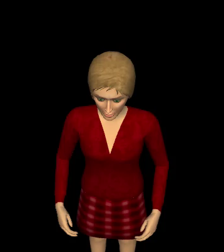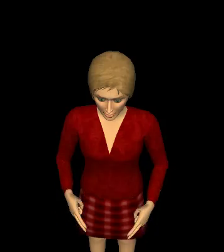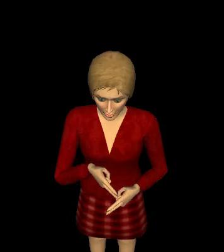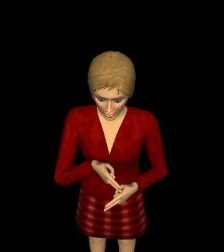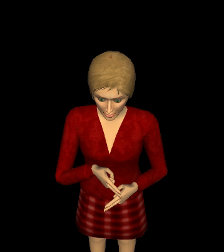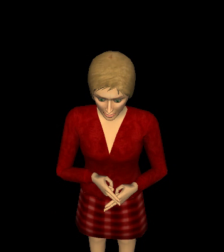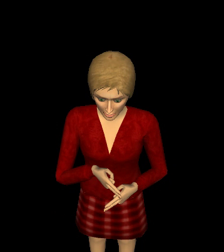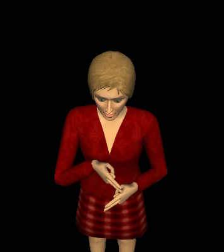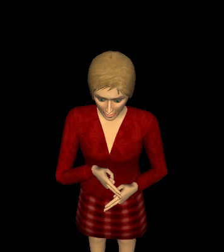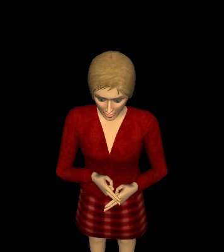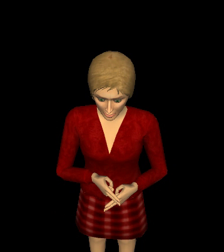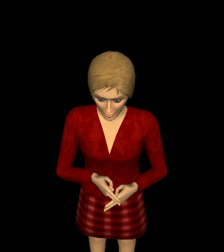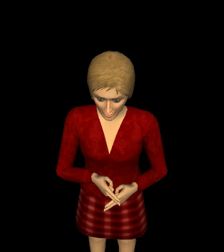لقب